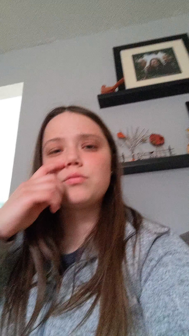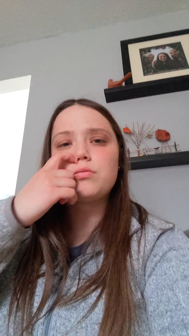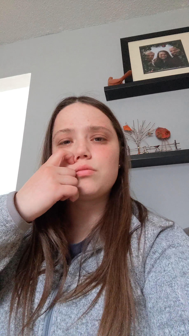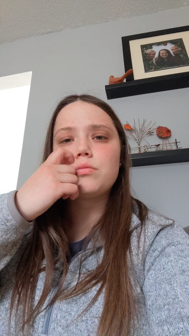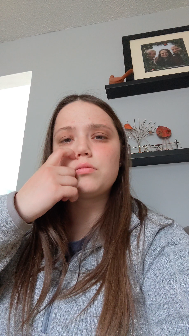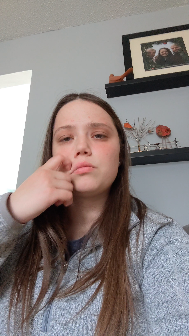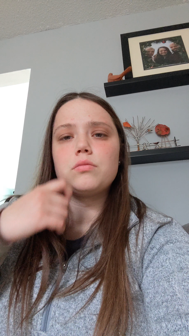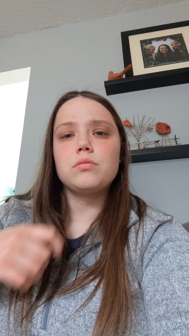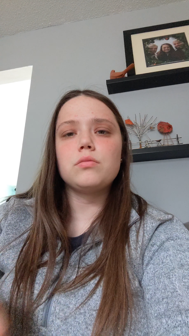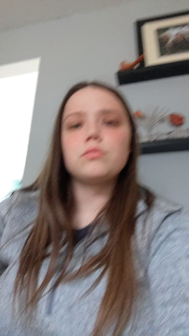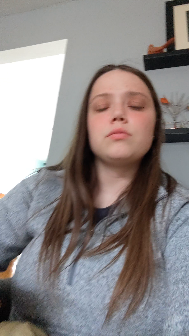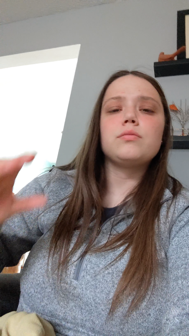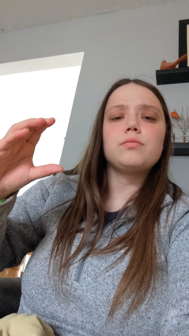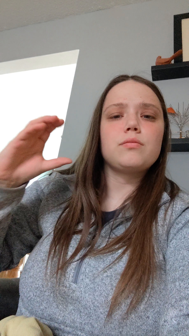bus